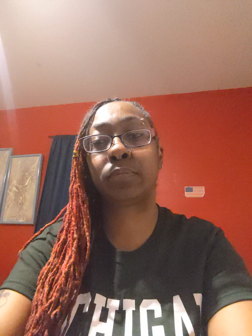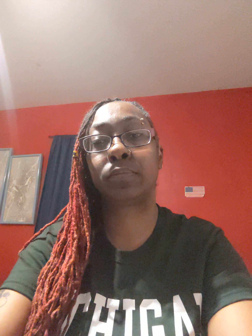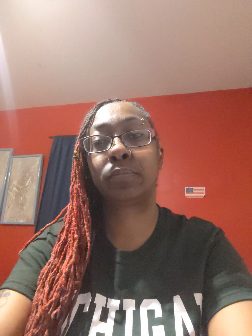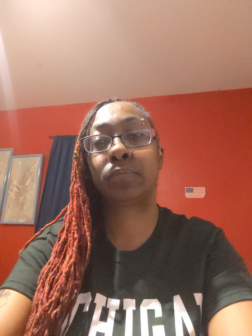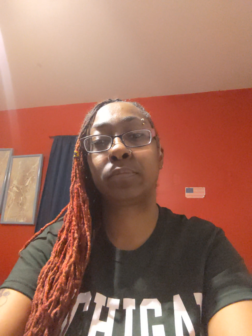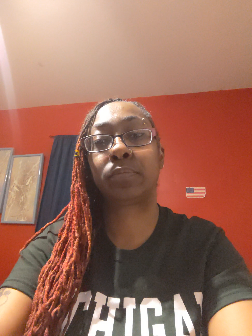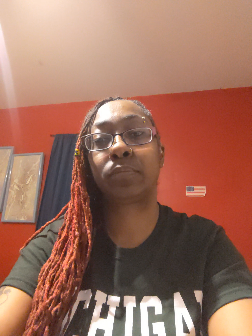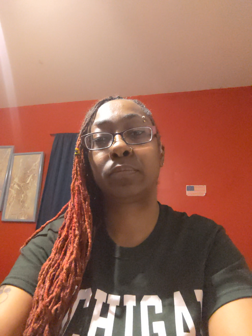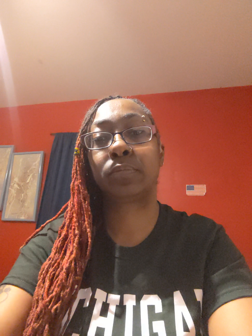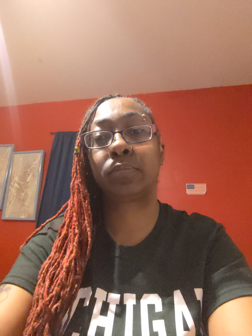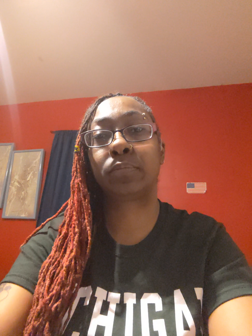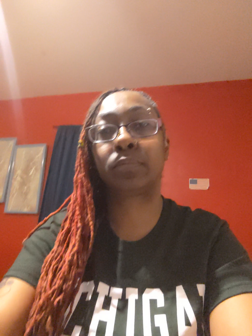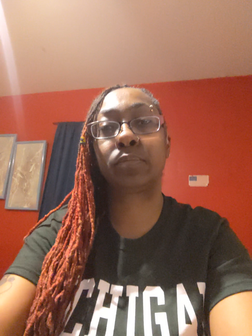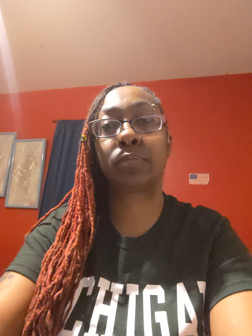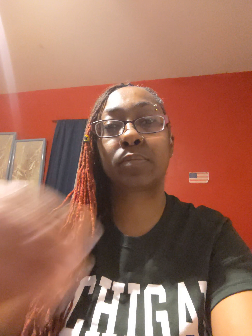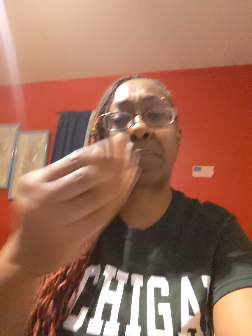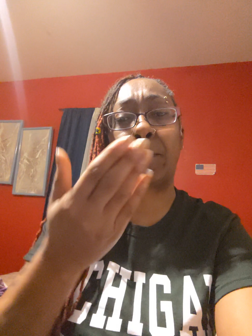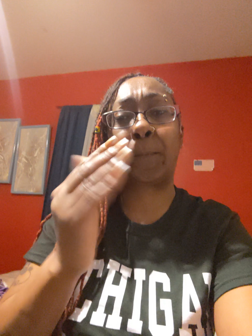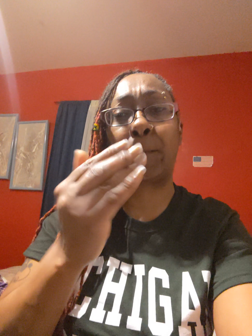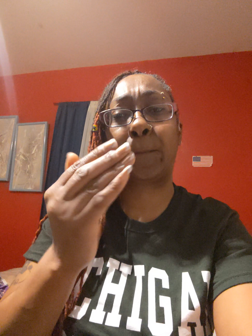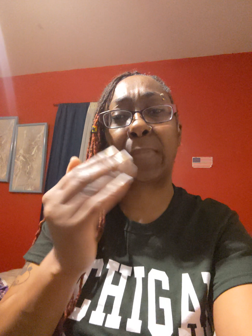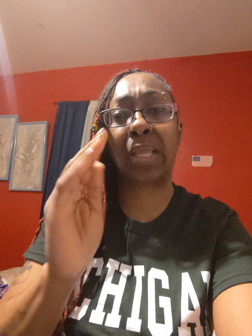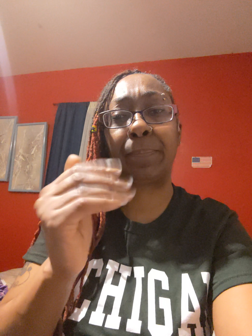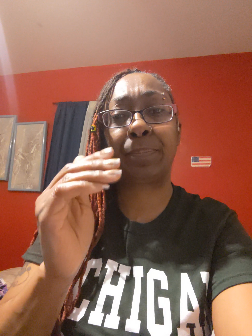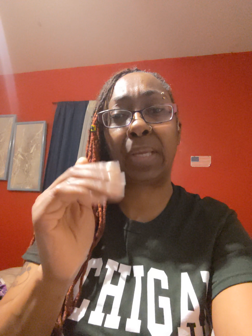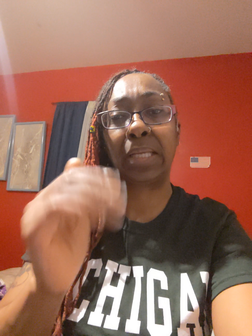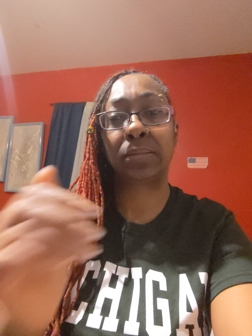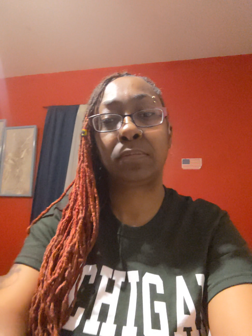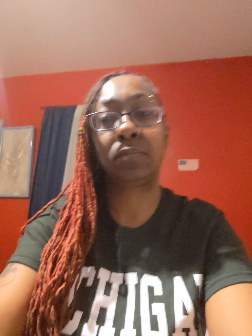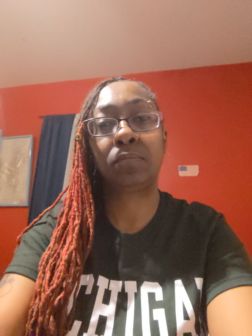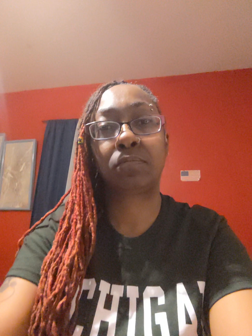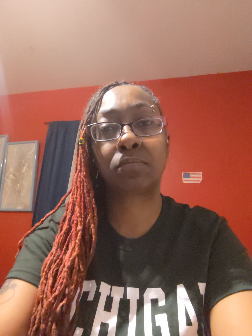mitten